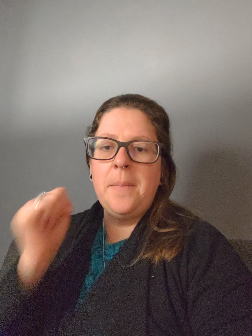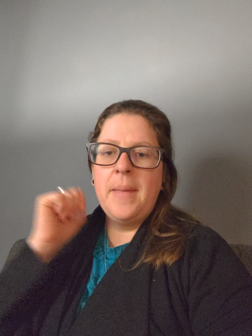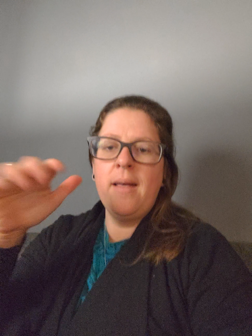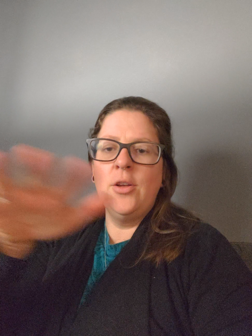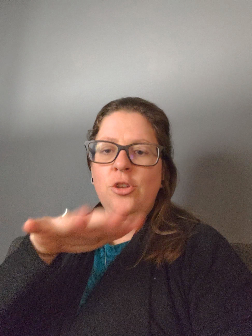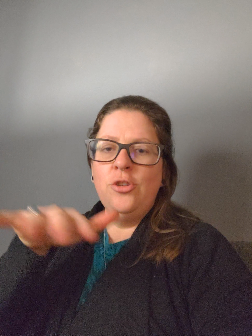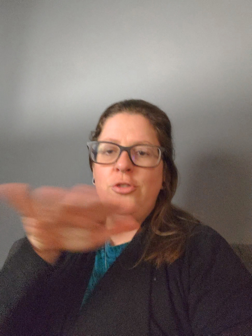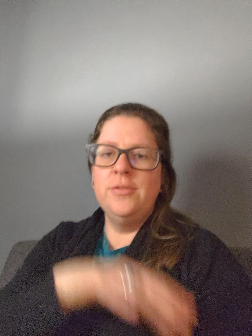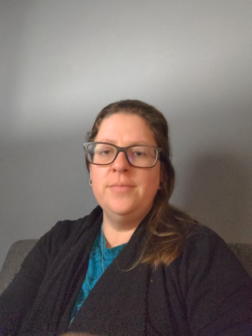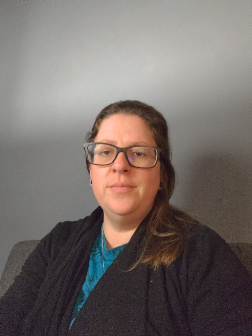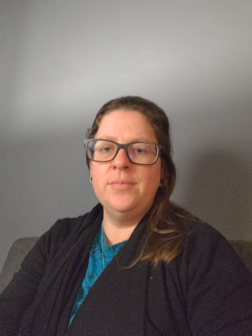backyard